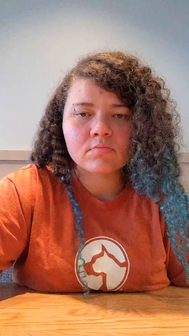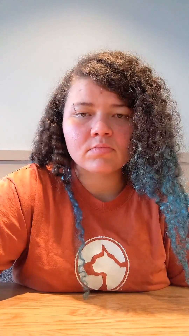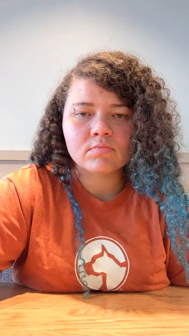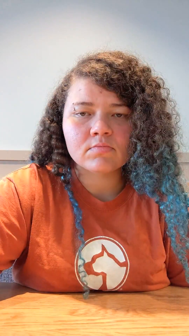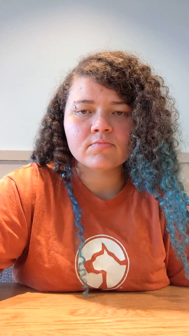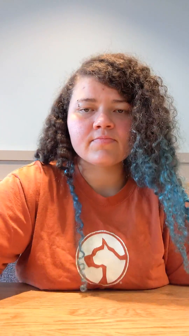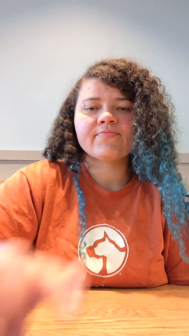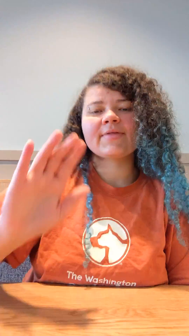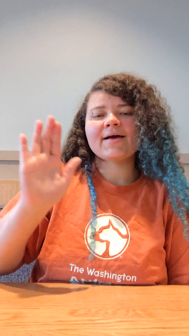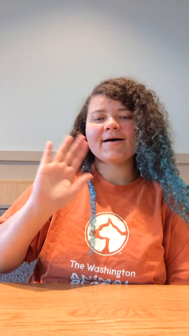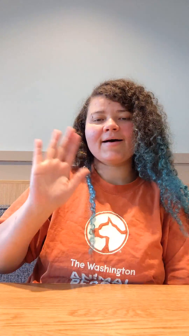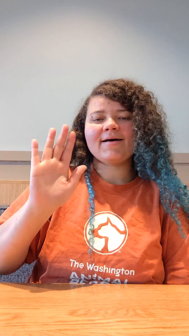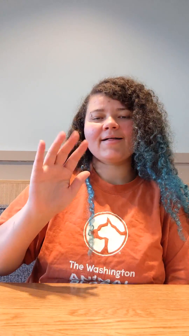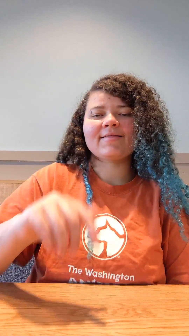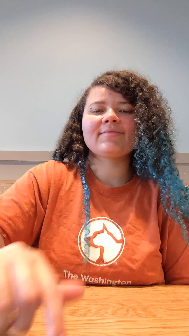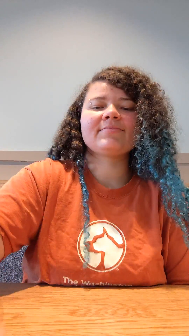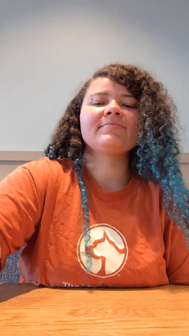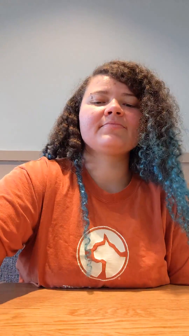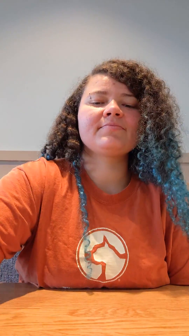hi